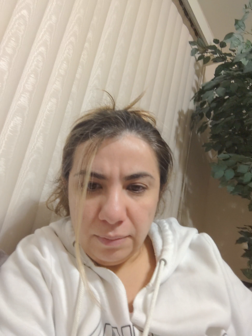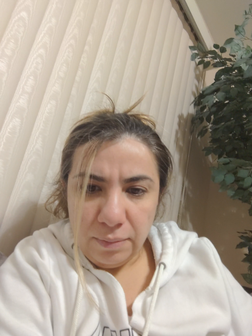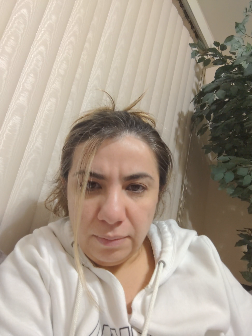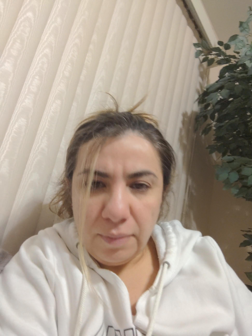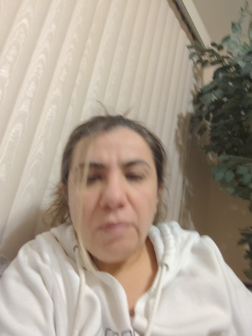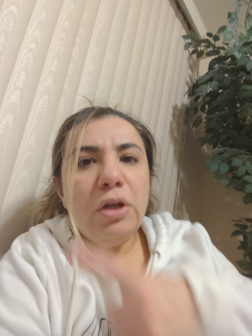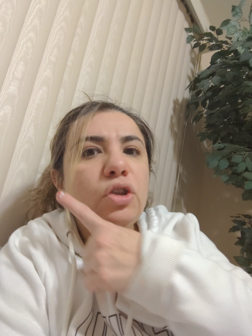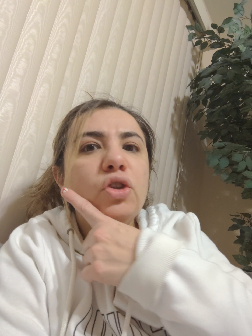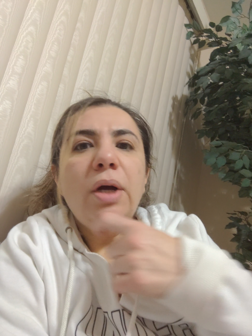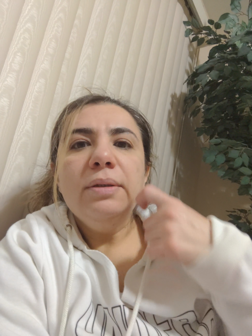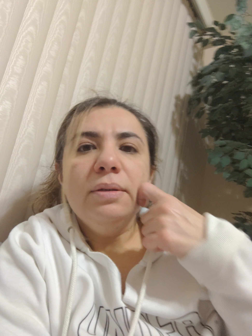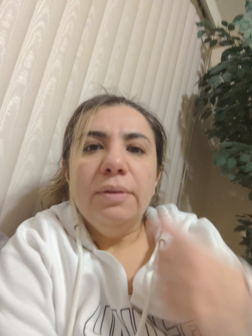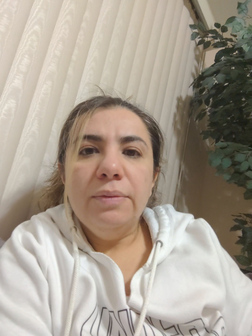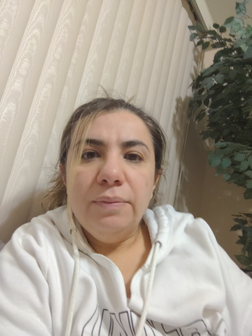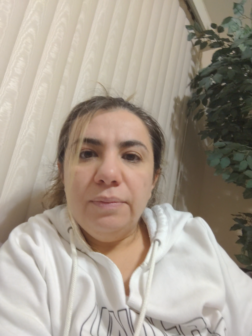dryer